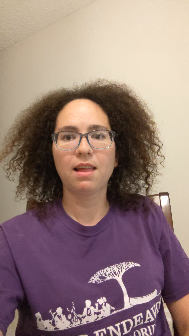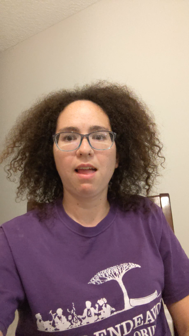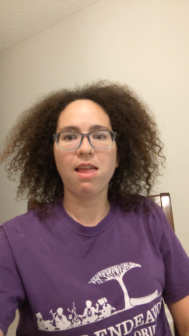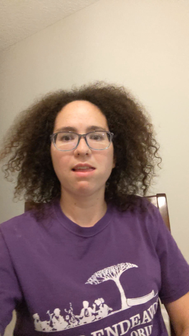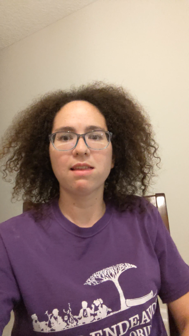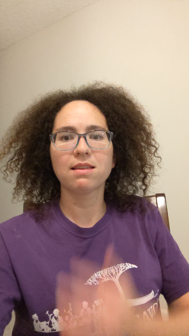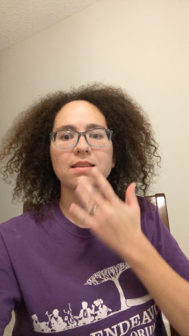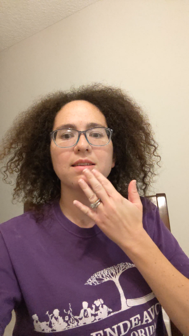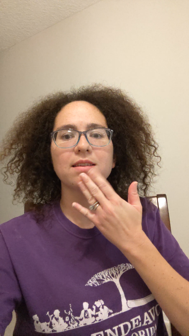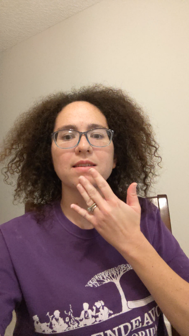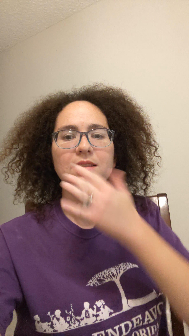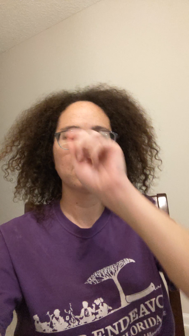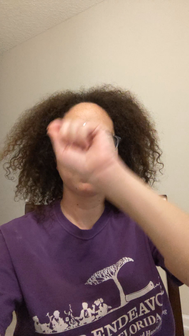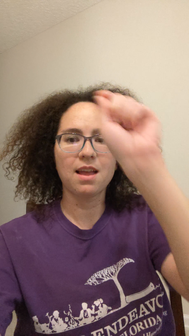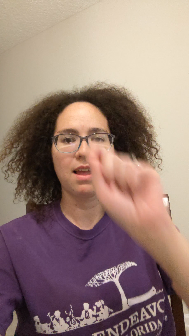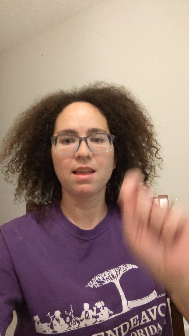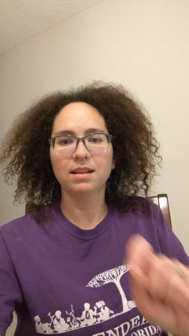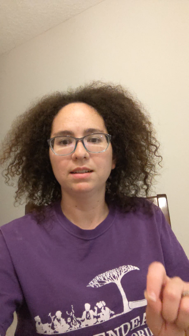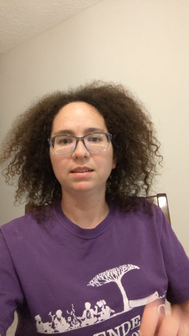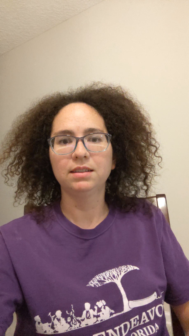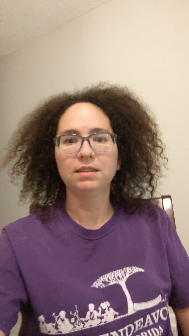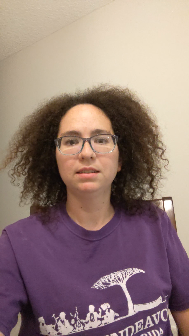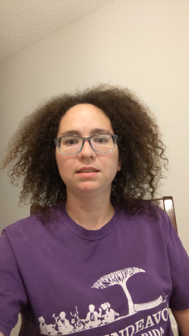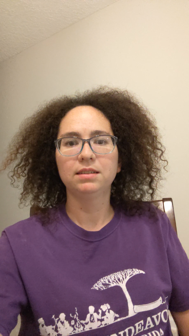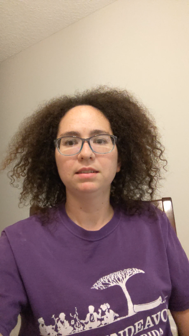crayon